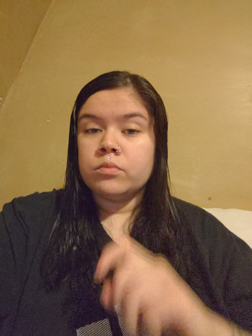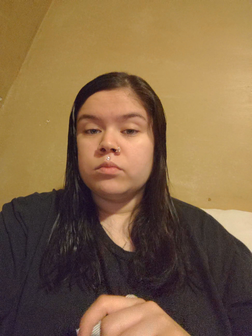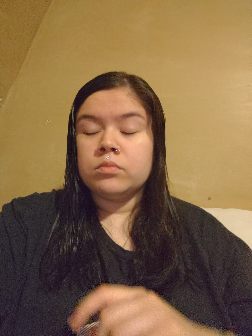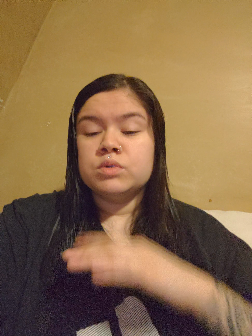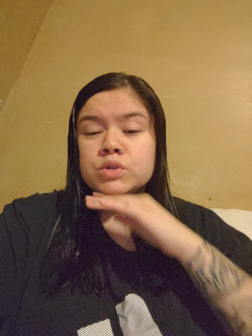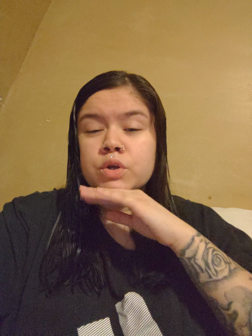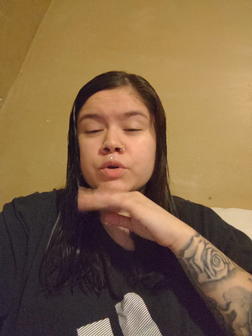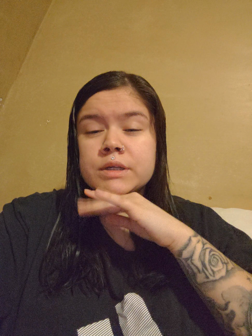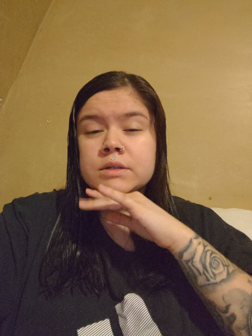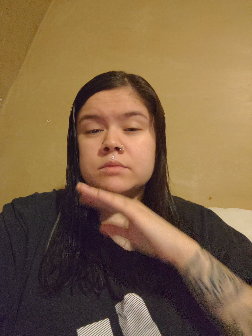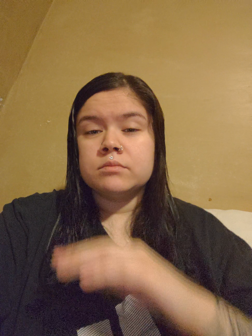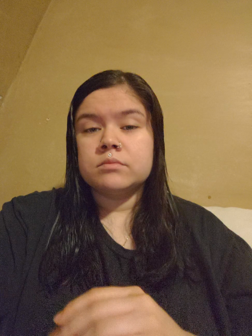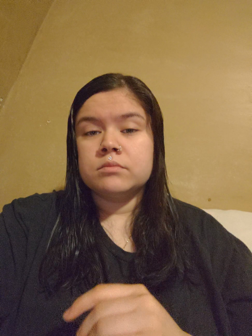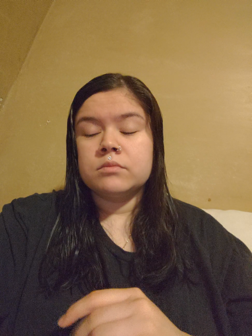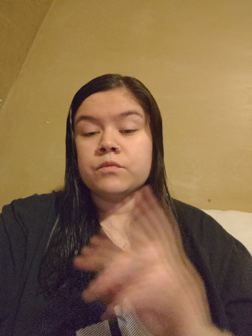dirty